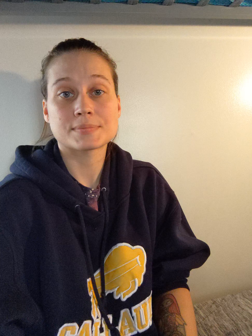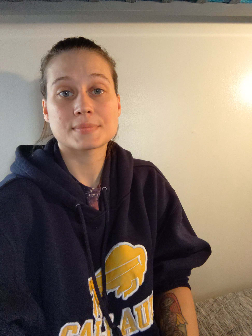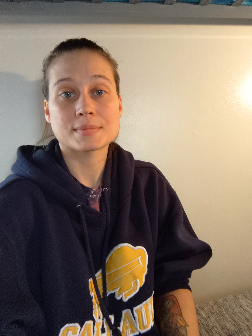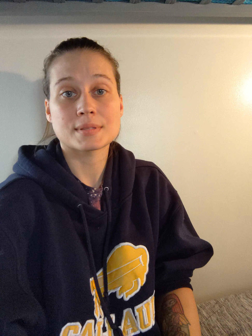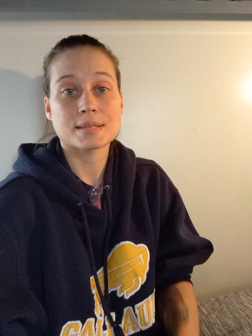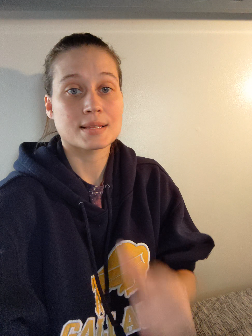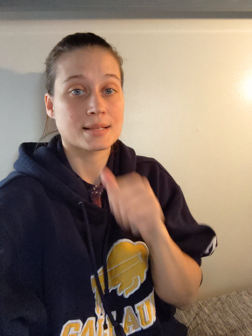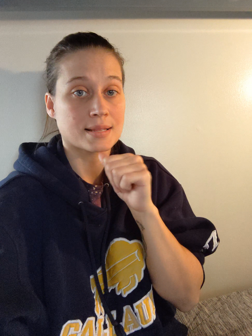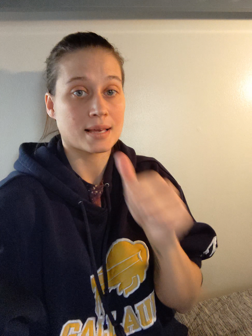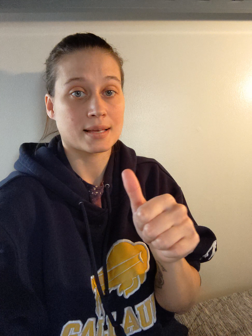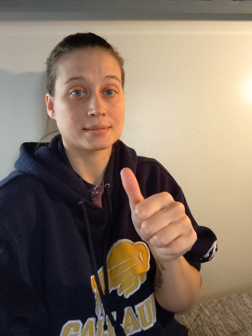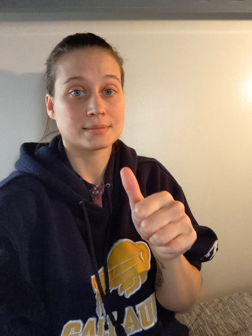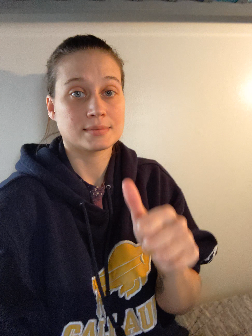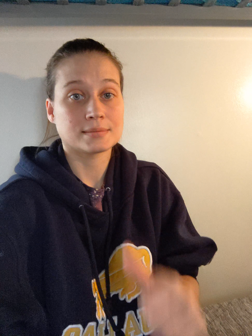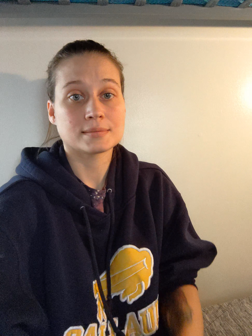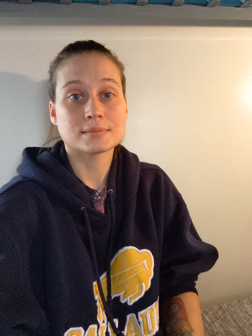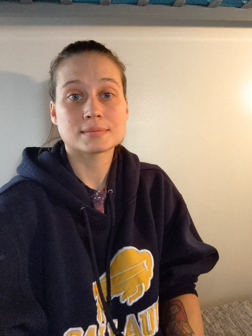not